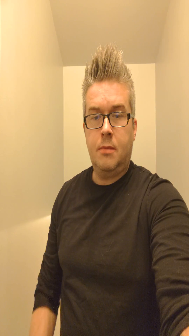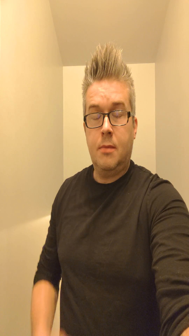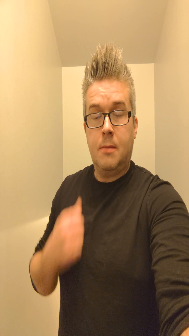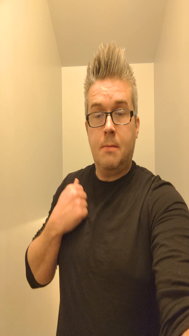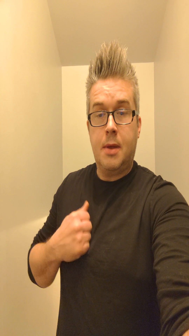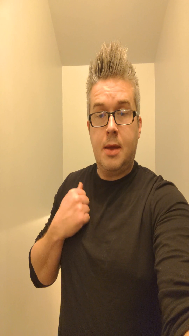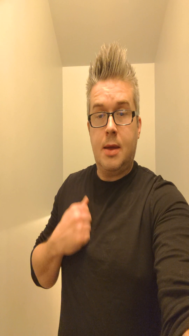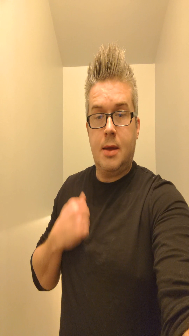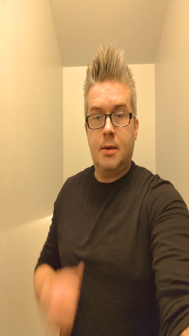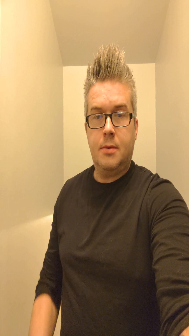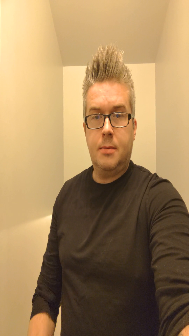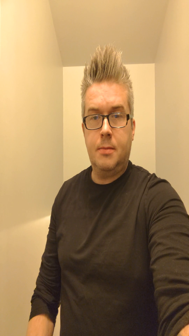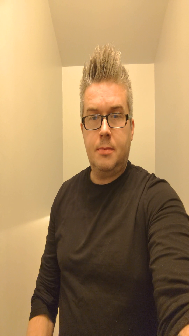bath